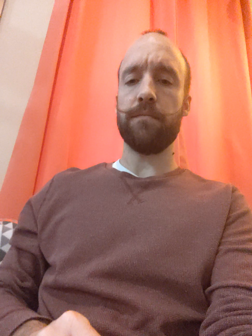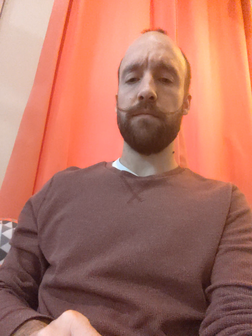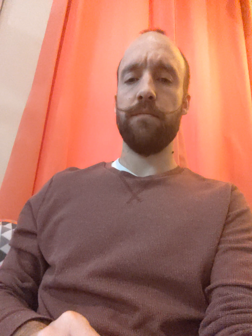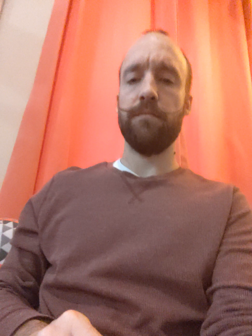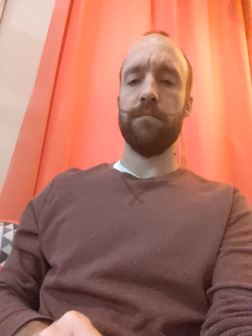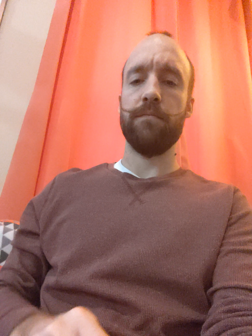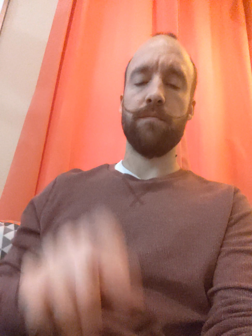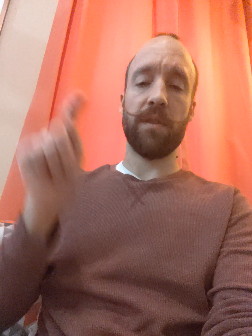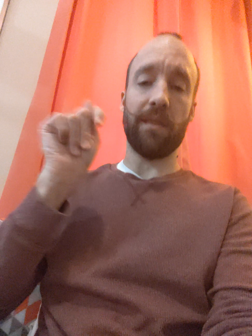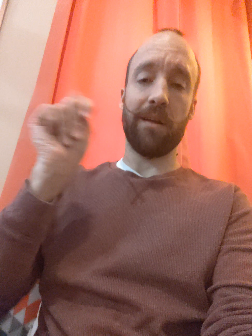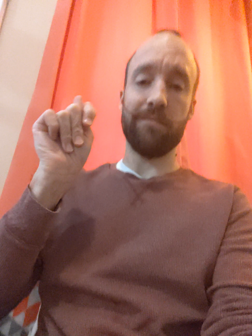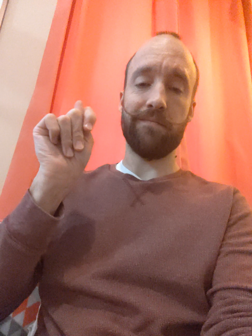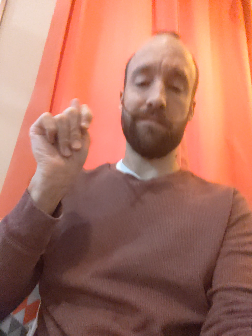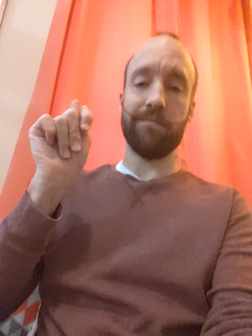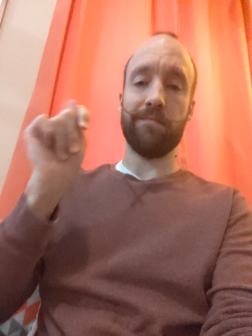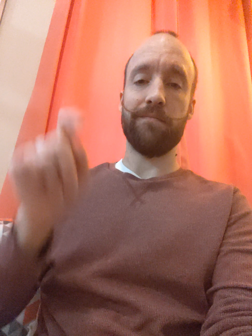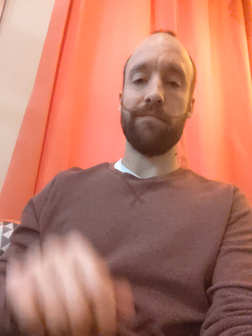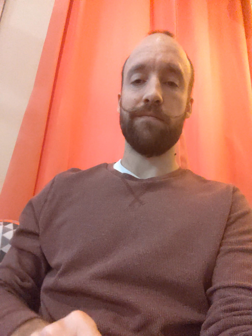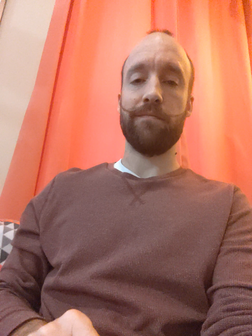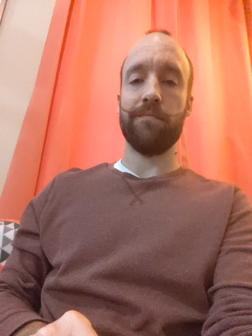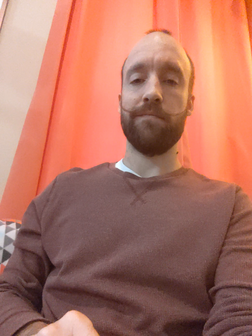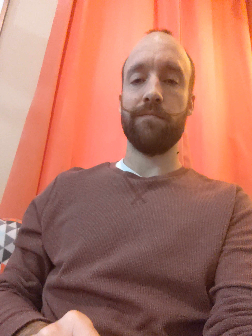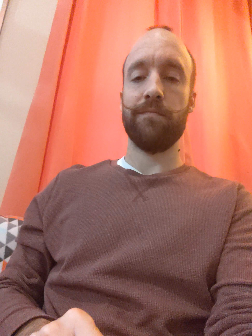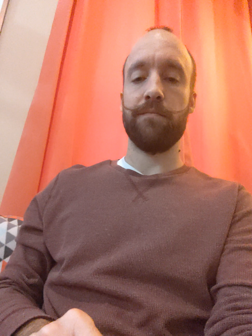potty